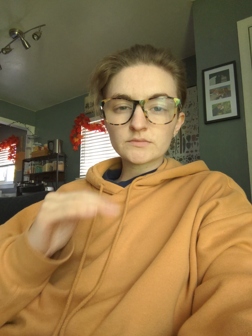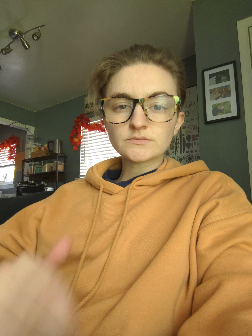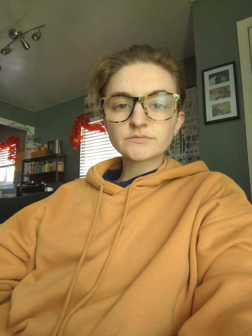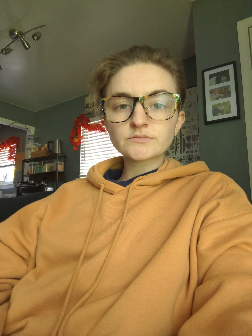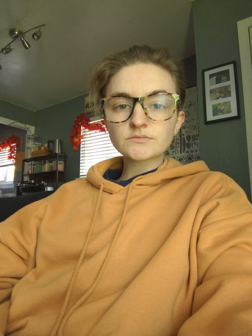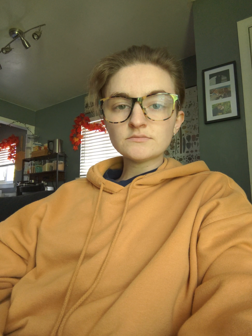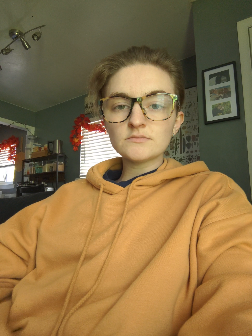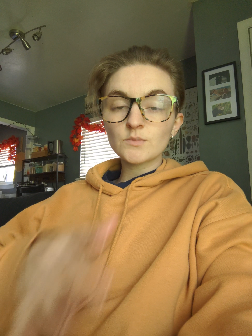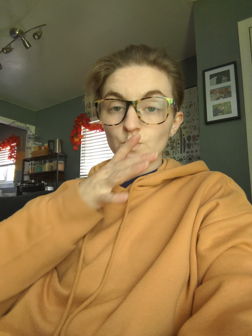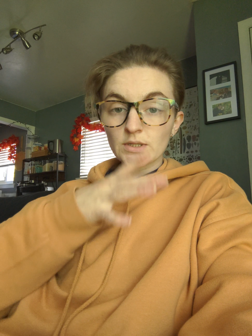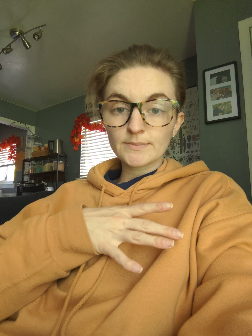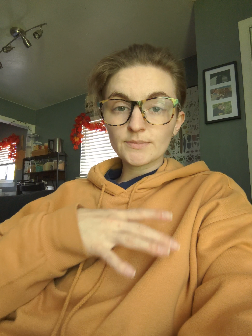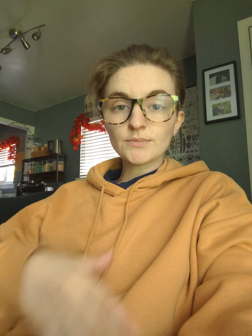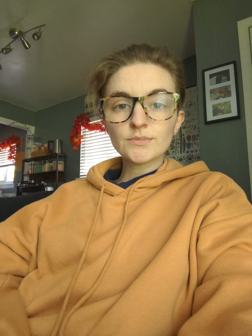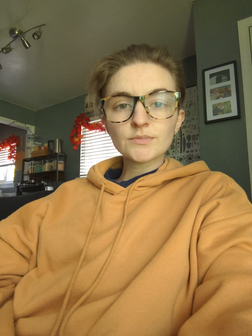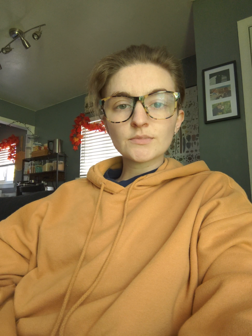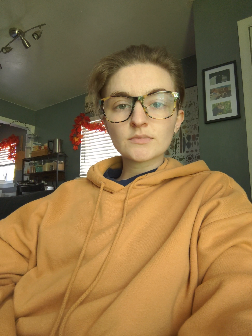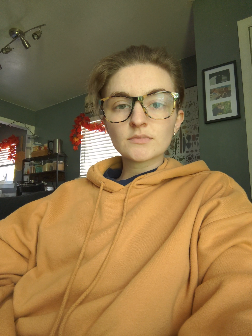lady